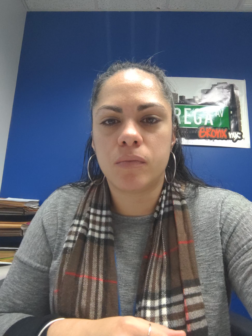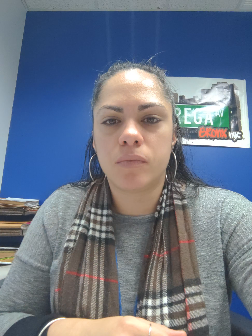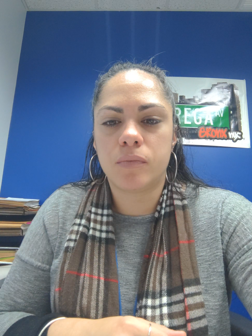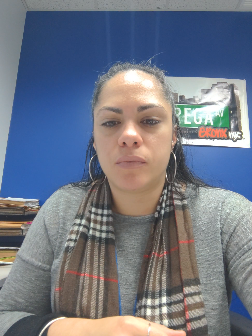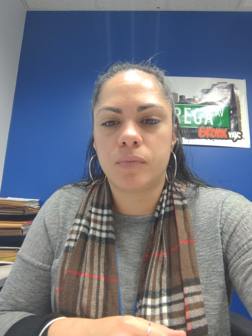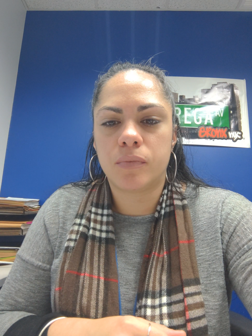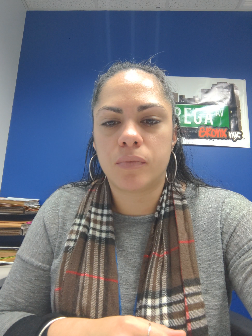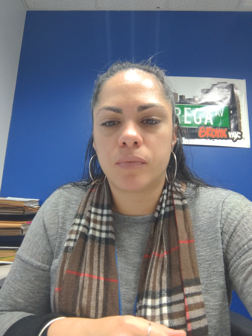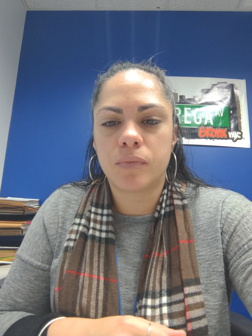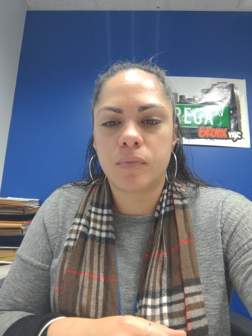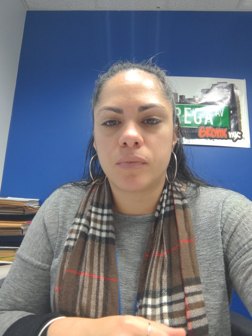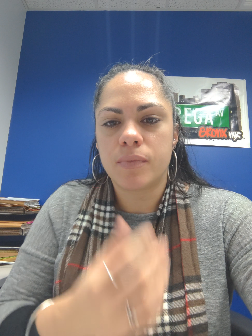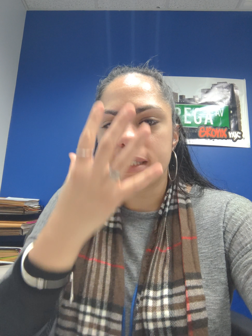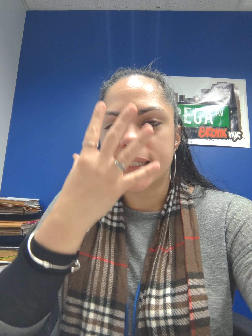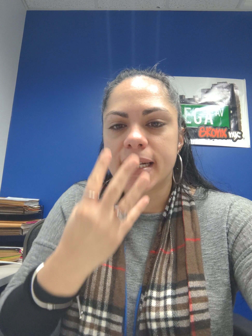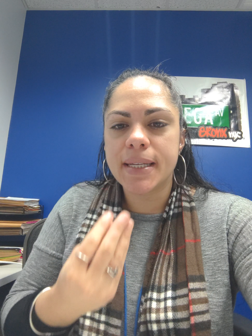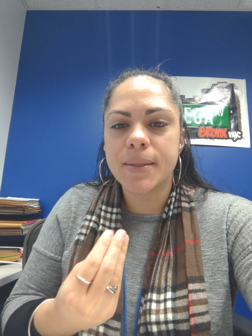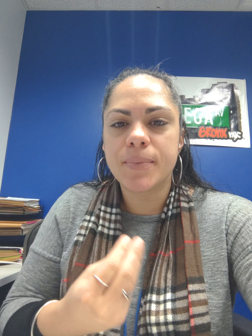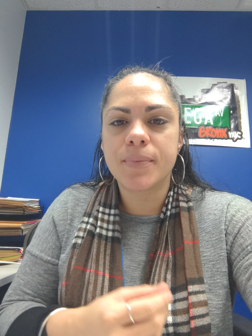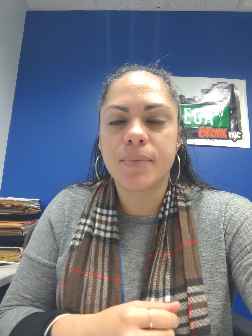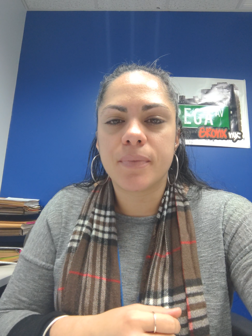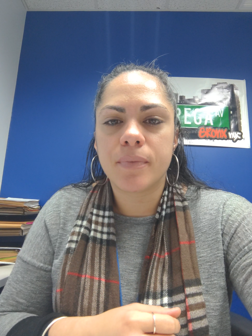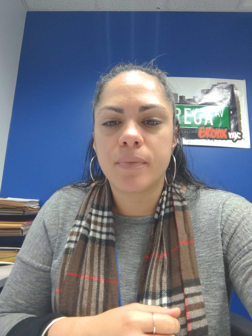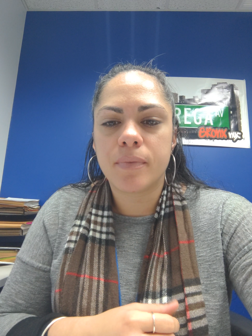sleep